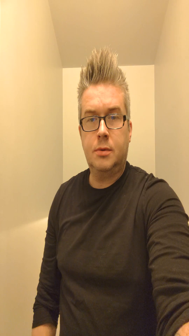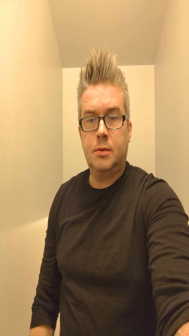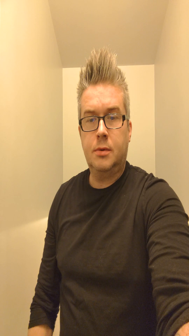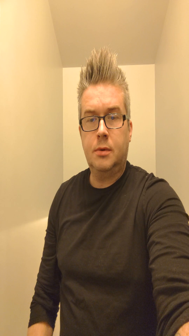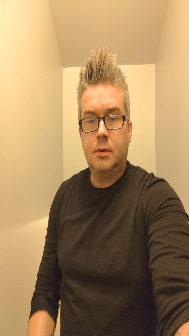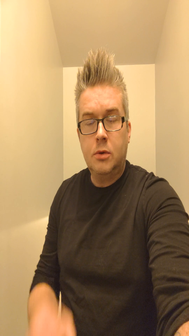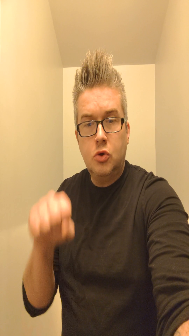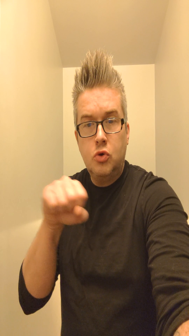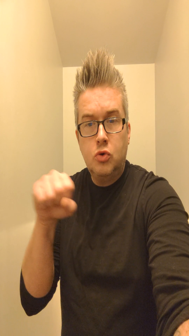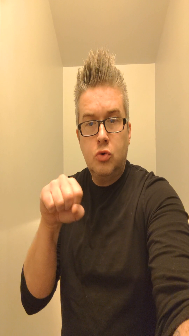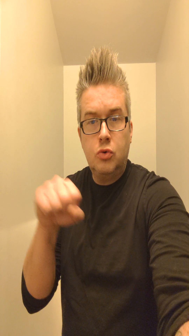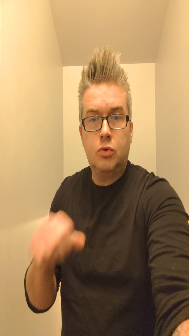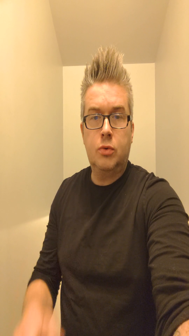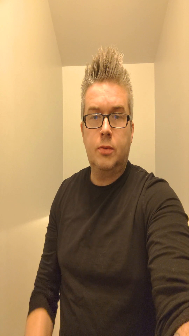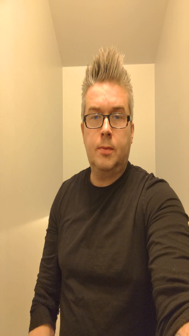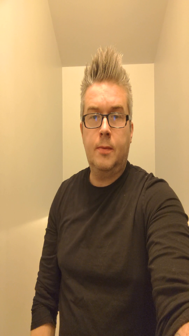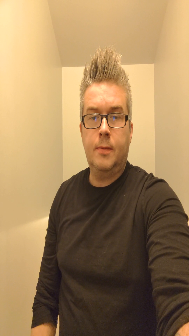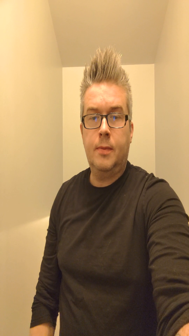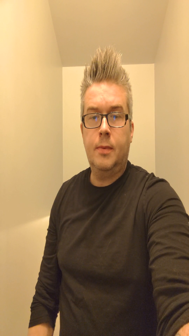shoe